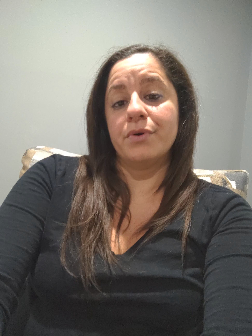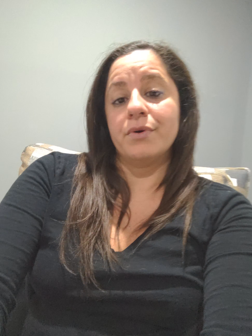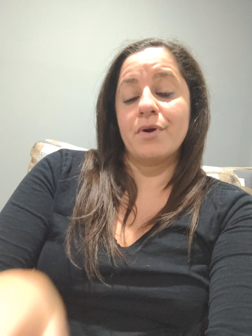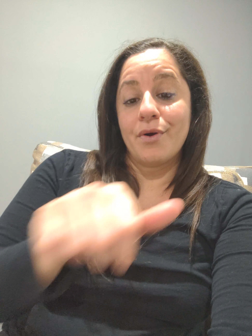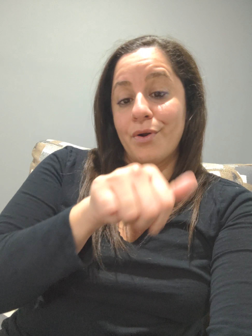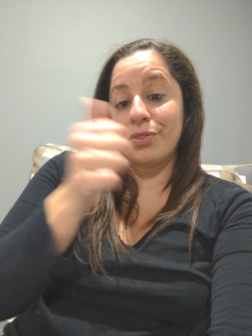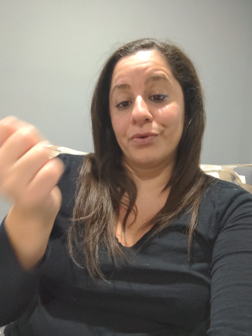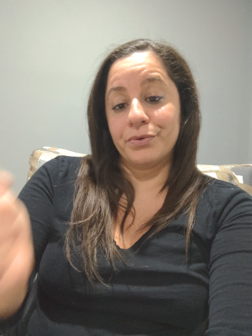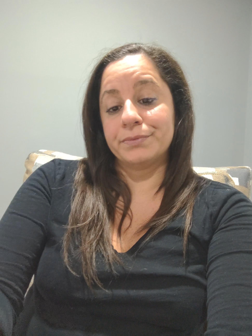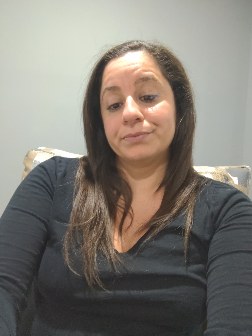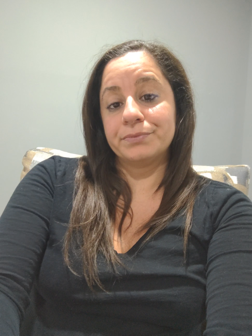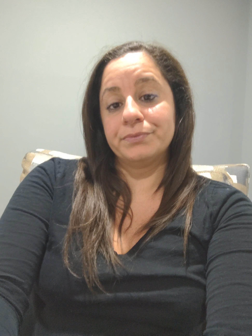another